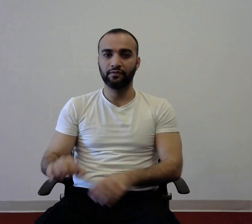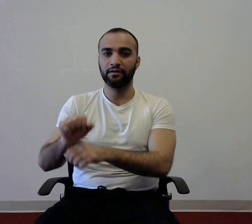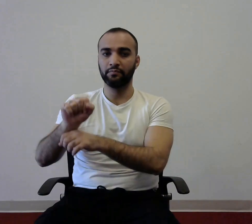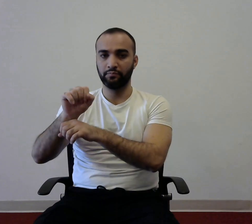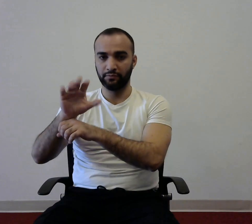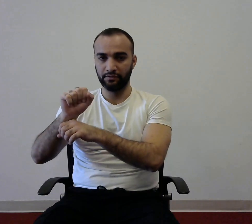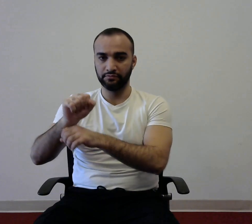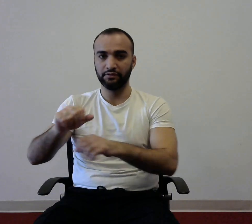çəkmək